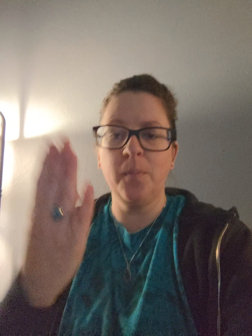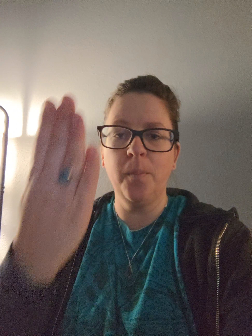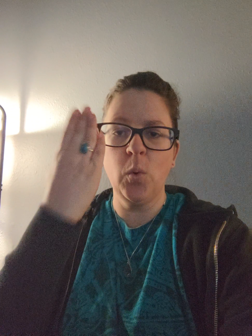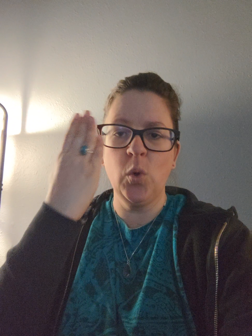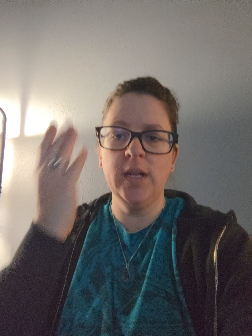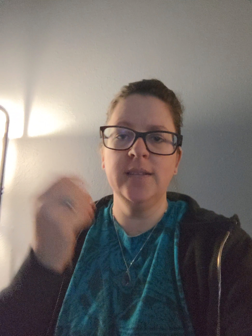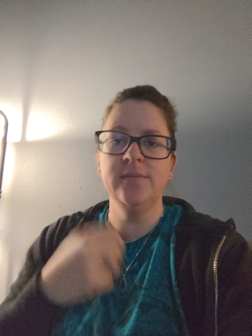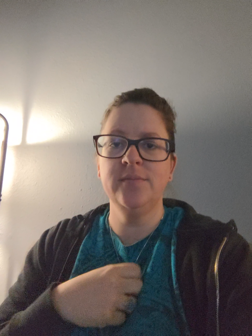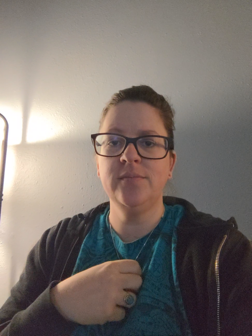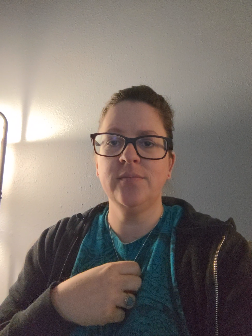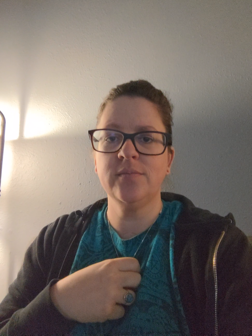morning